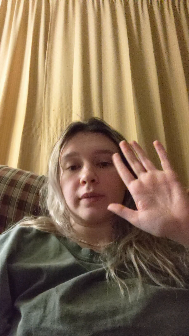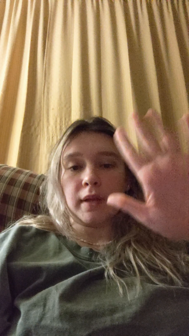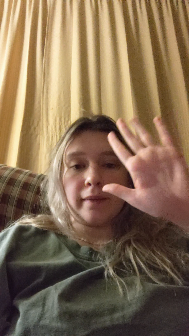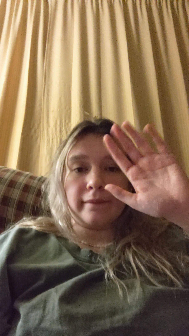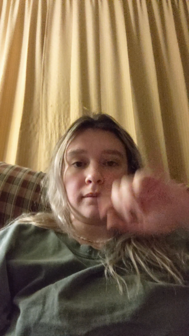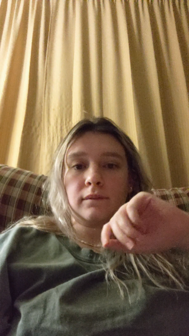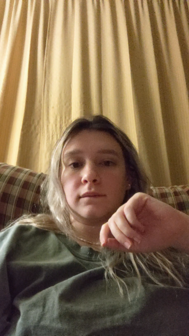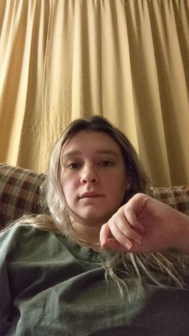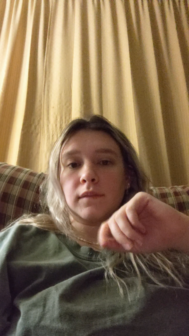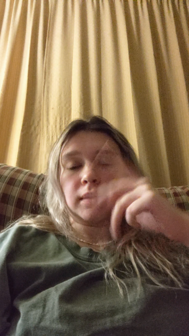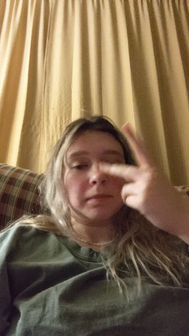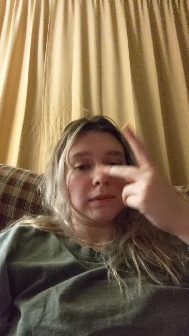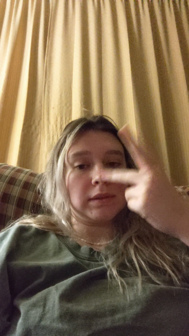penis